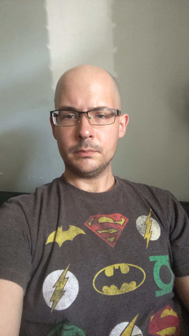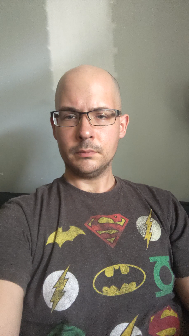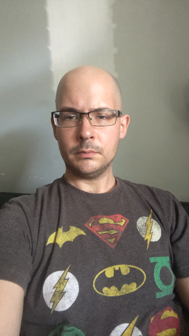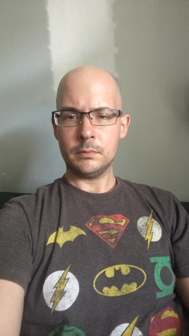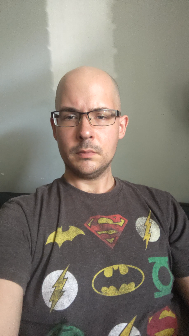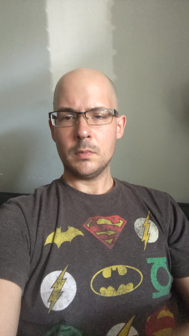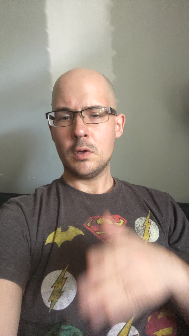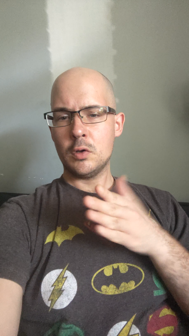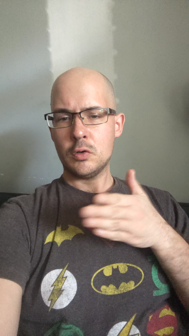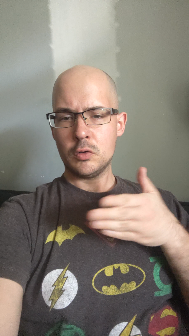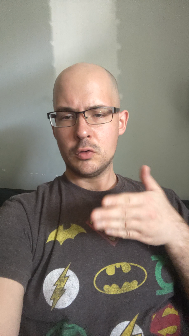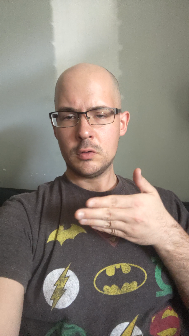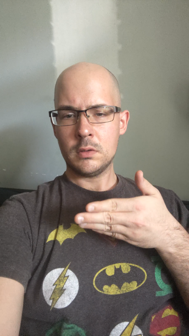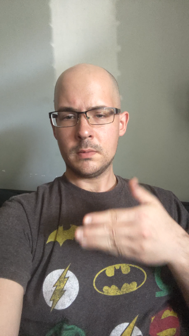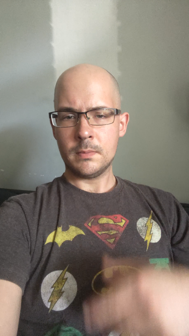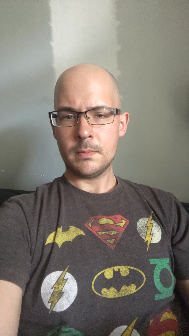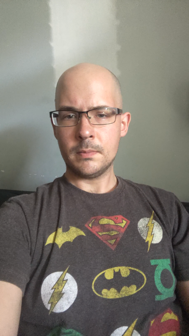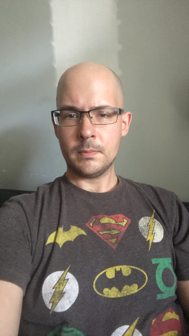cook